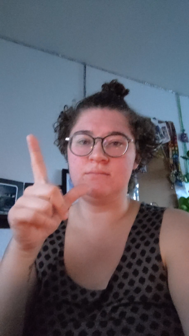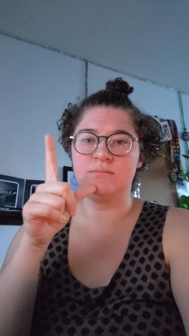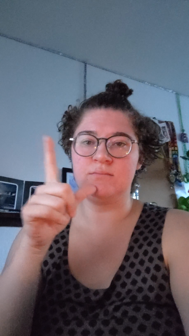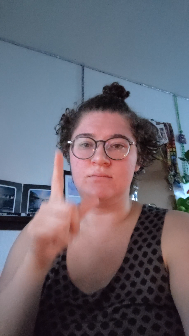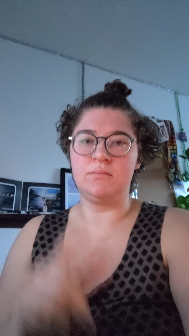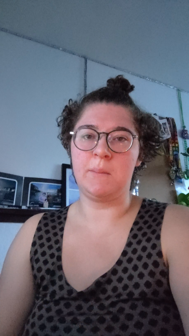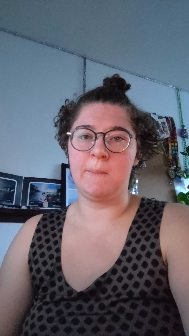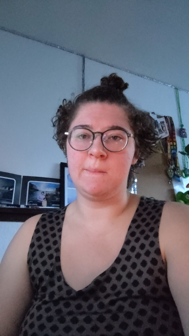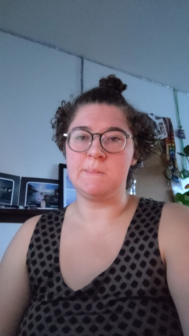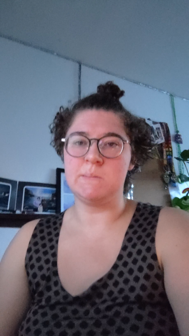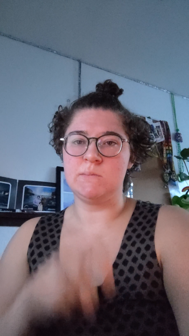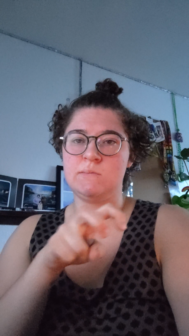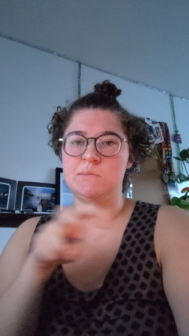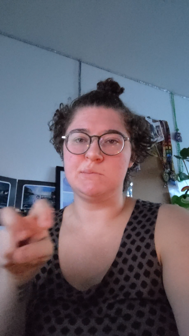couch